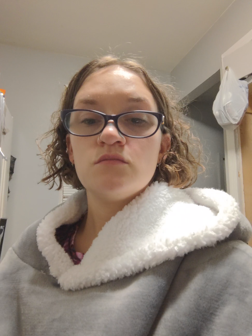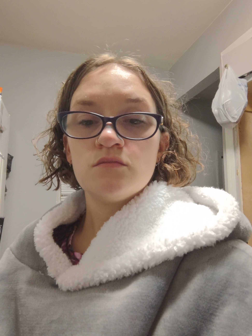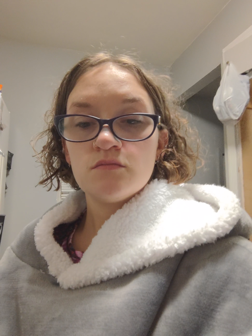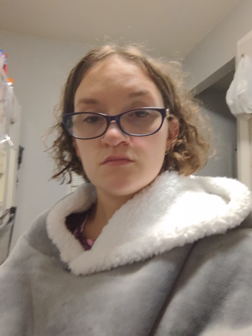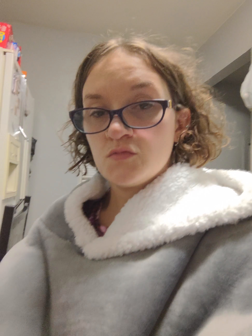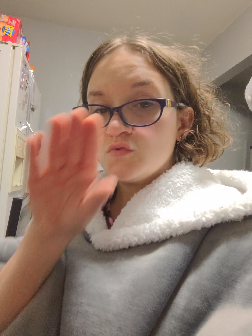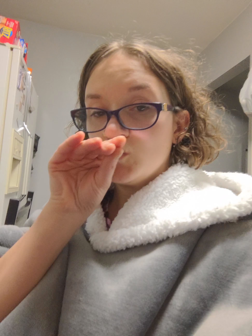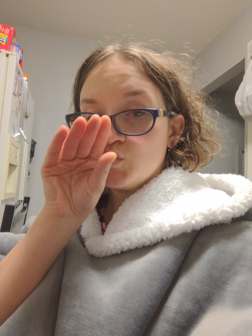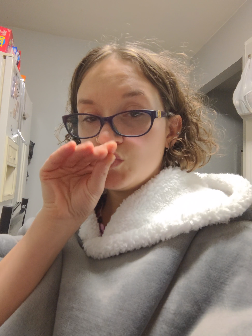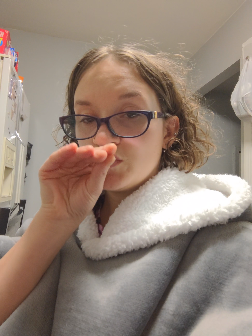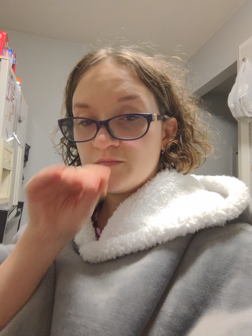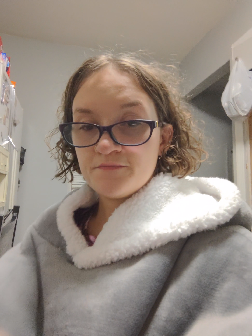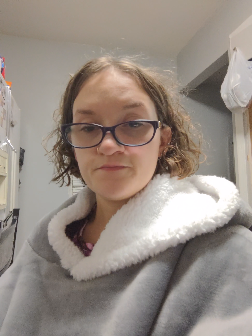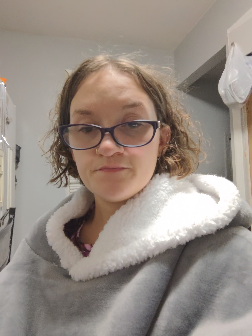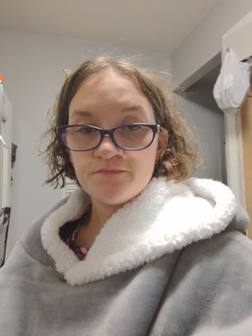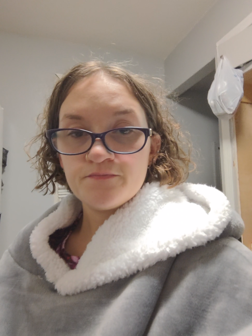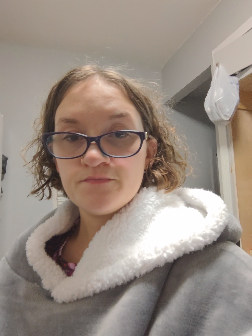goose